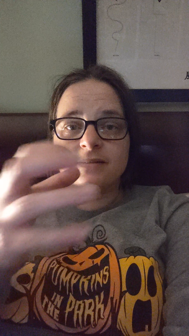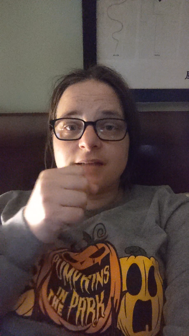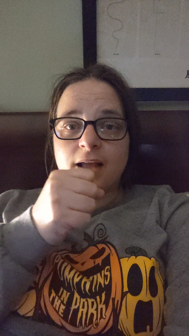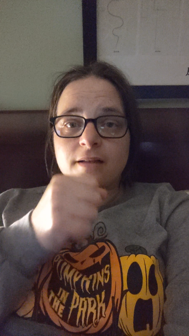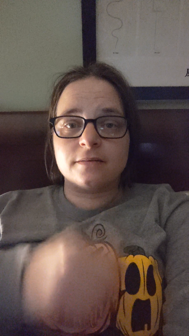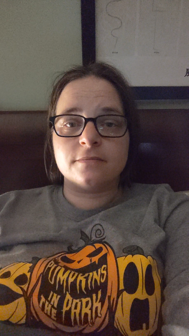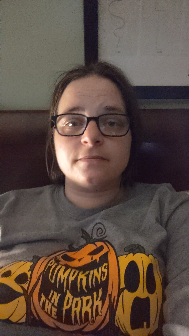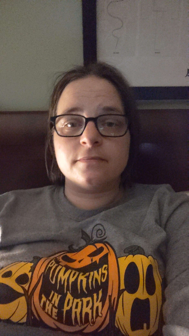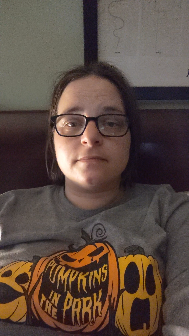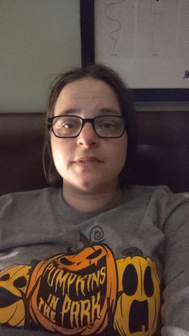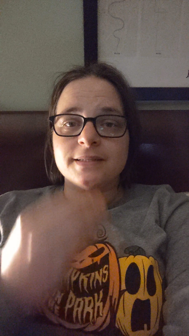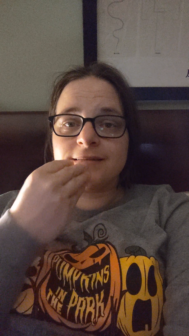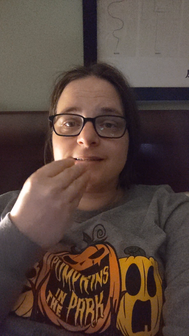eat